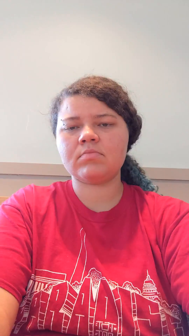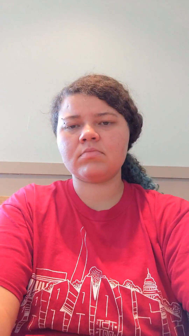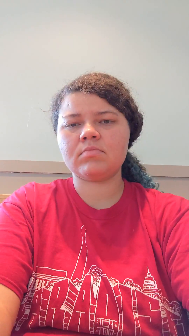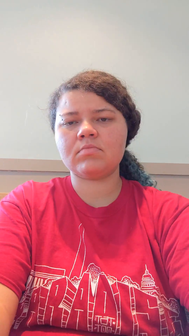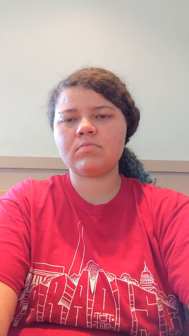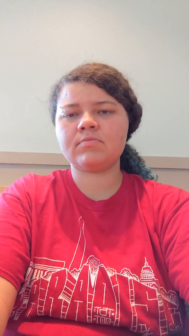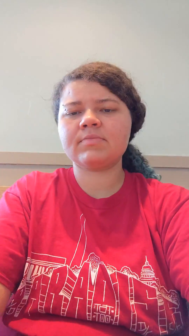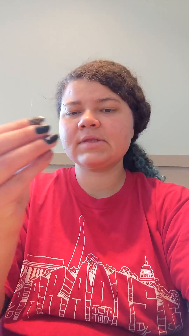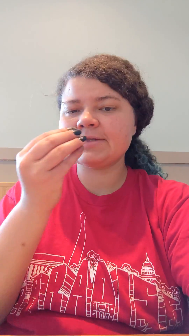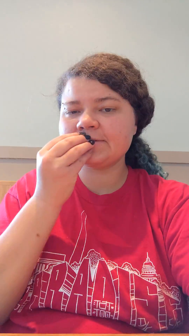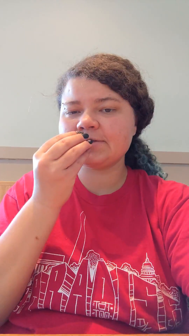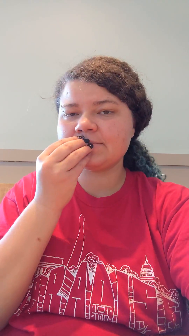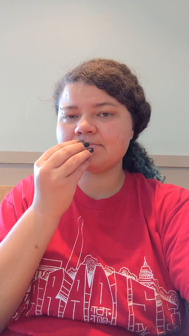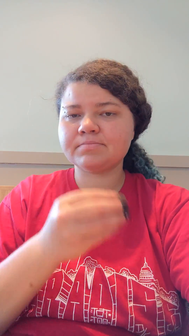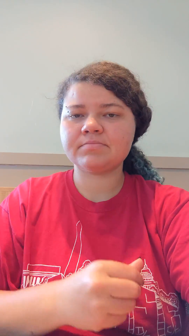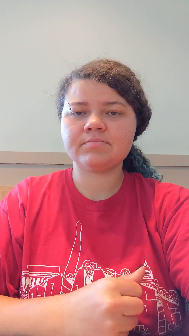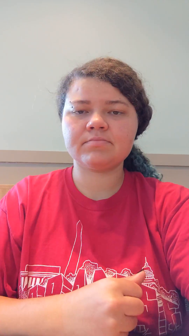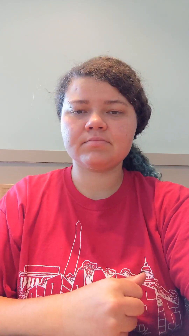eat